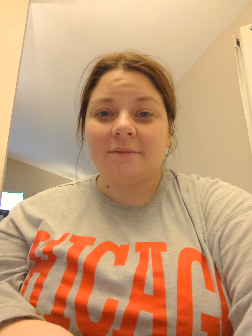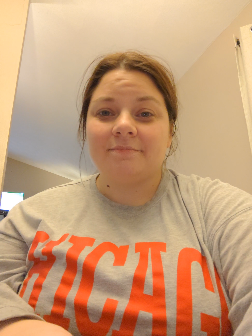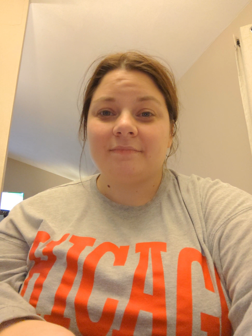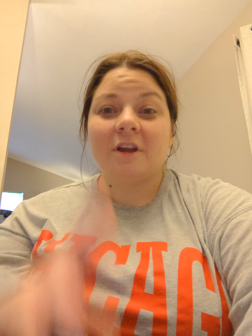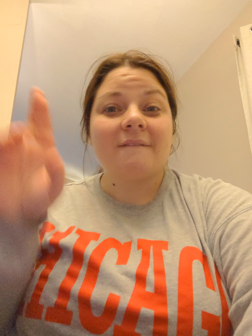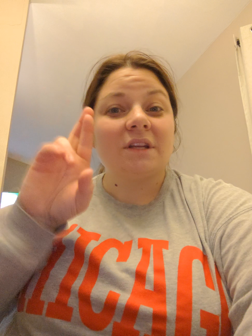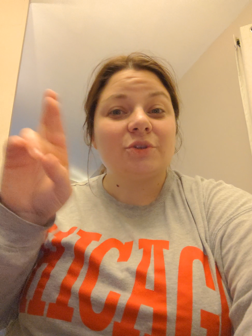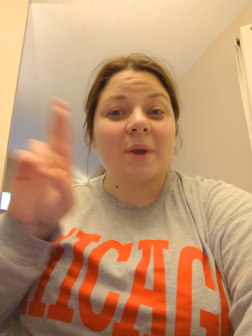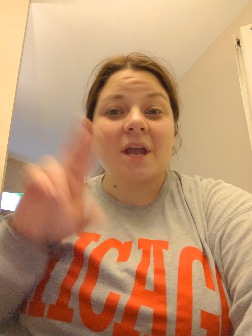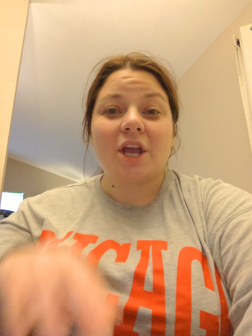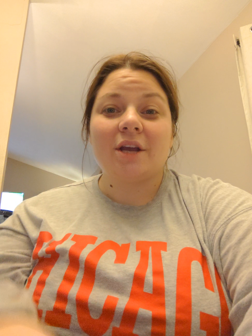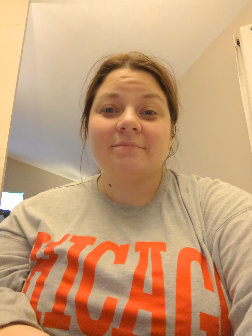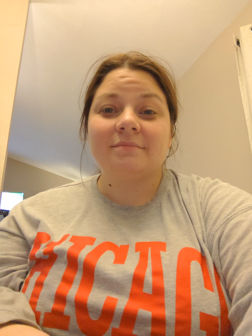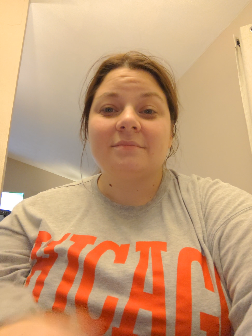refrigerator